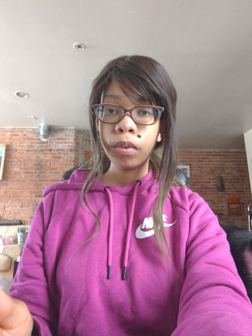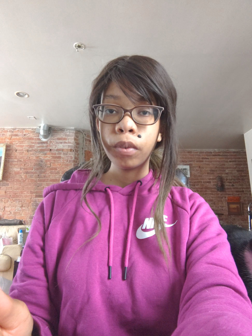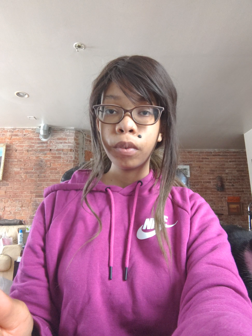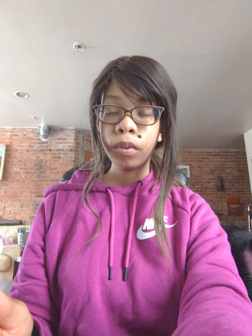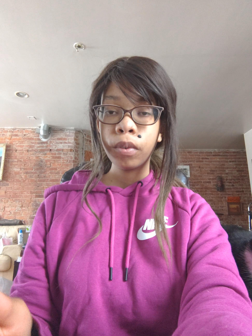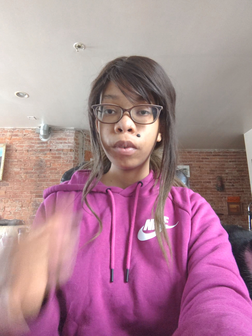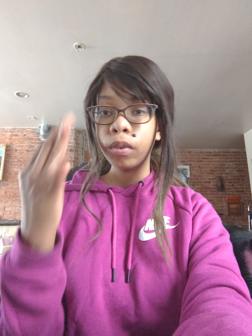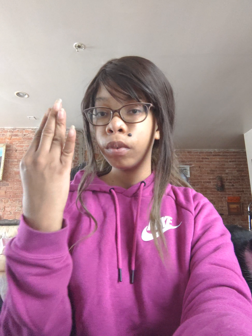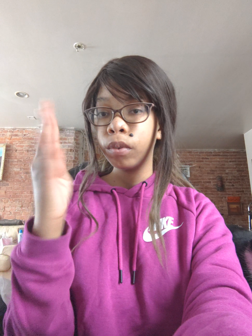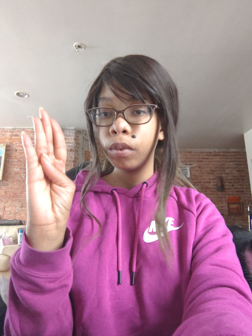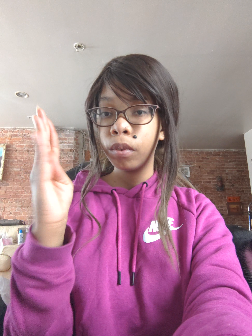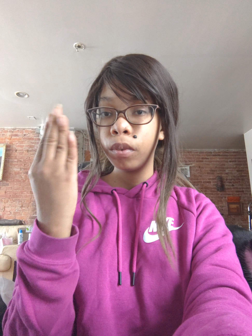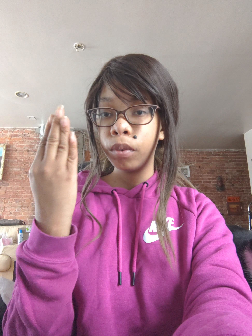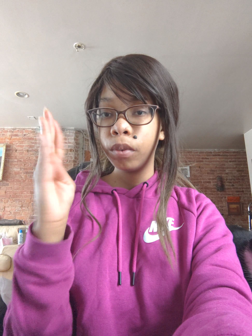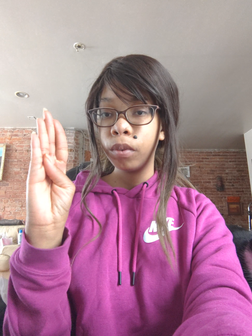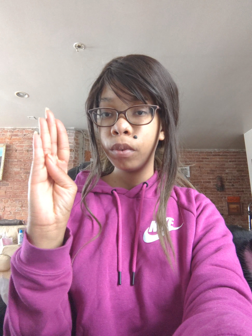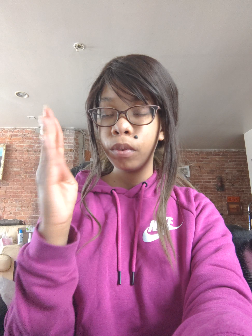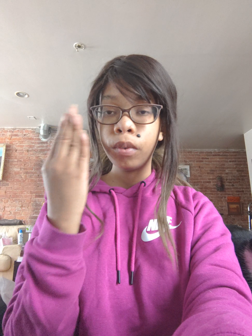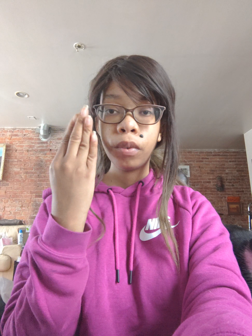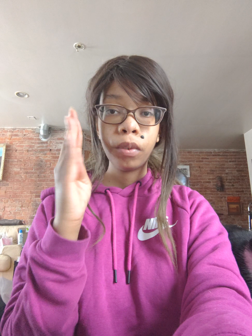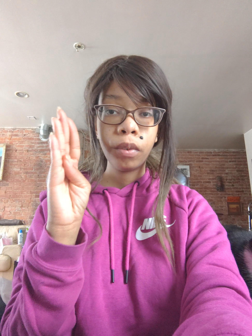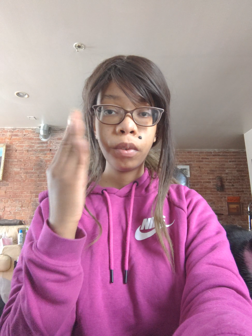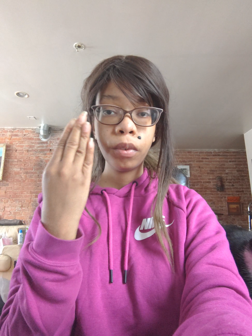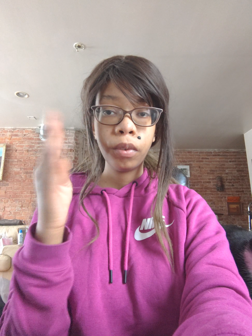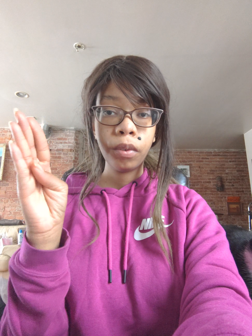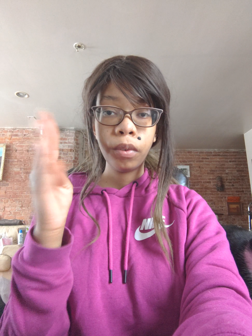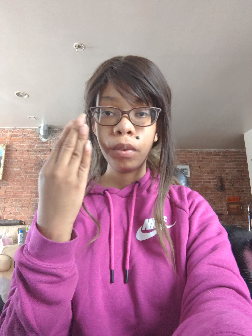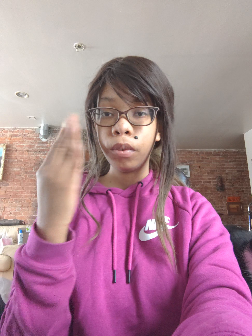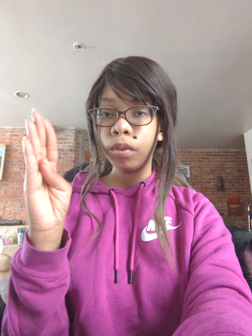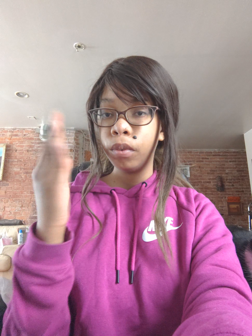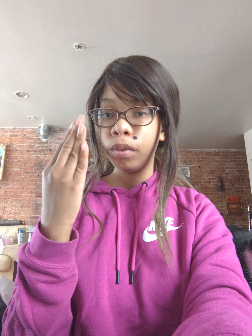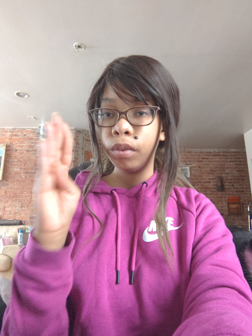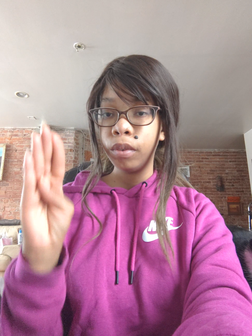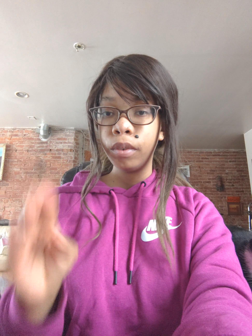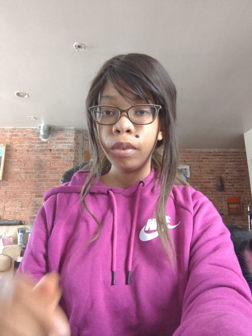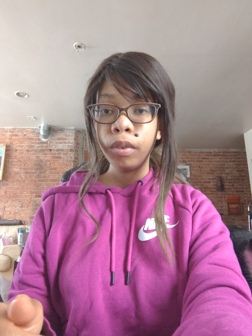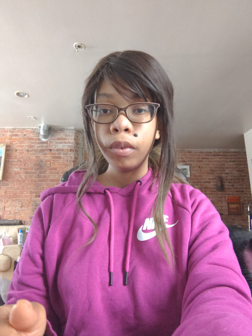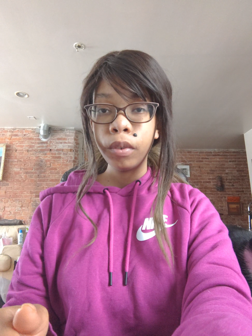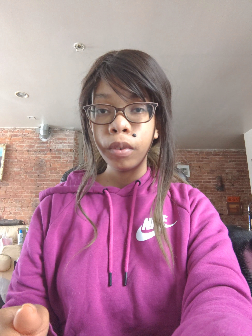blue